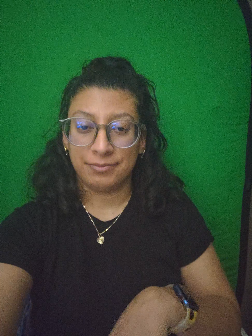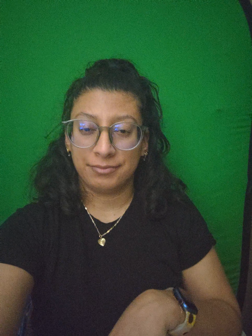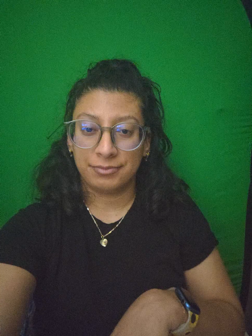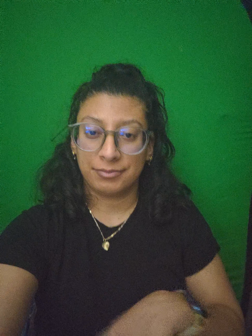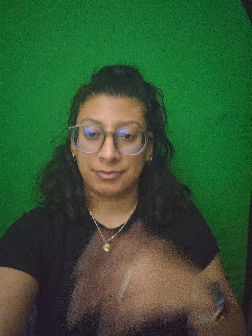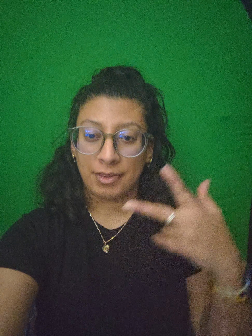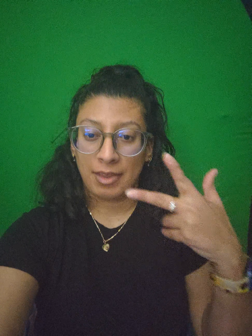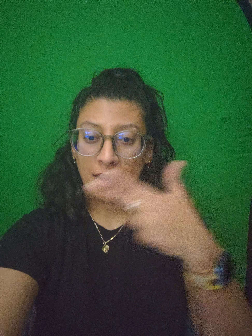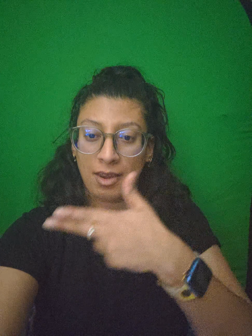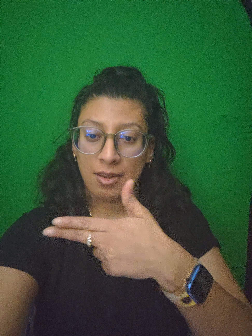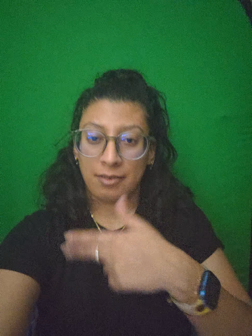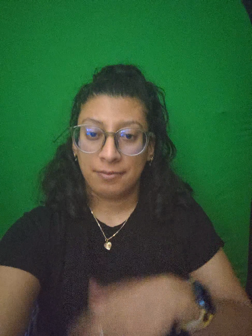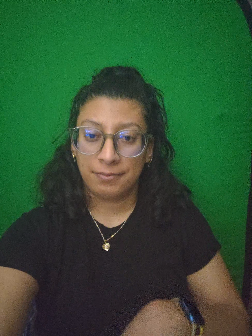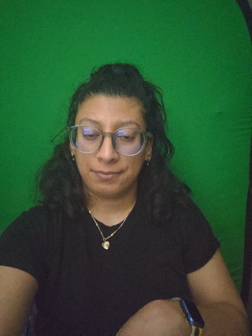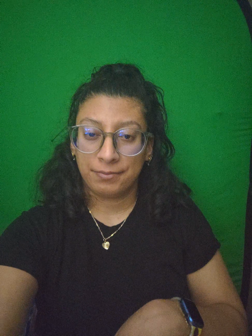cut